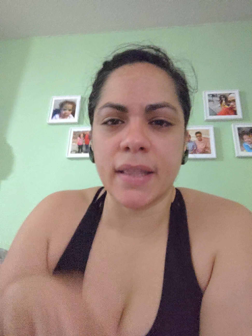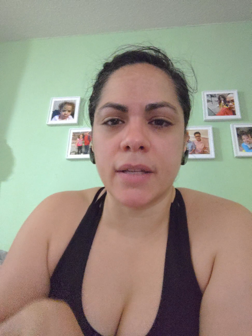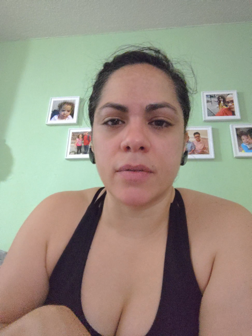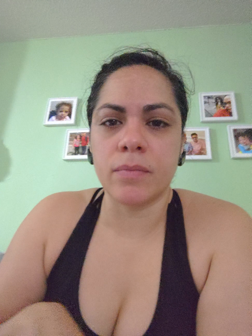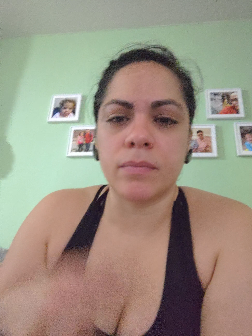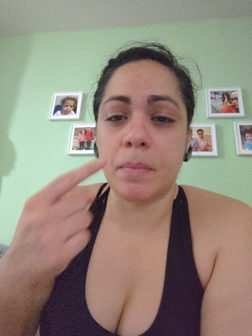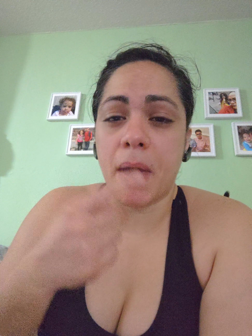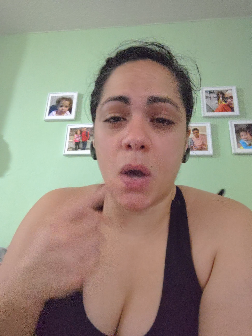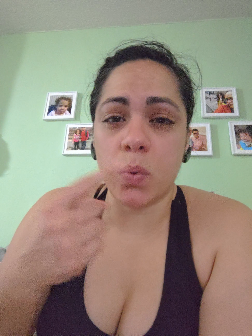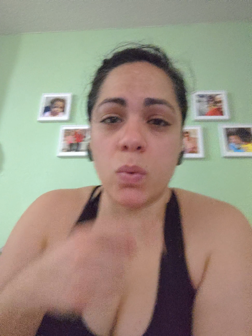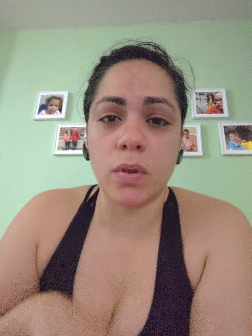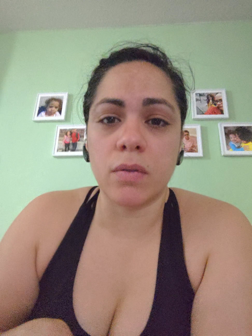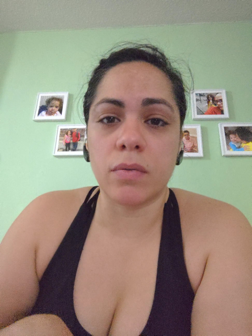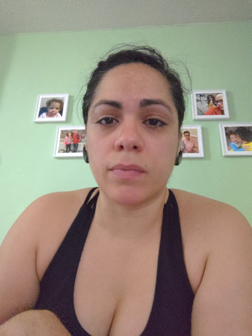mouth